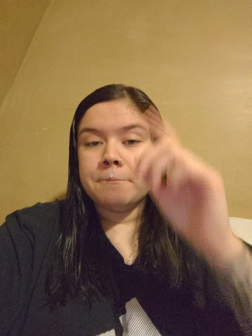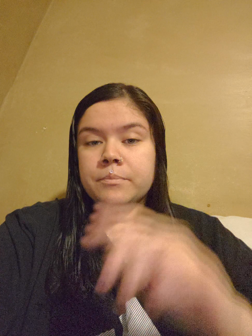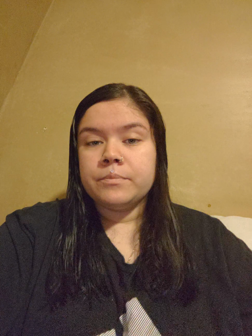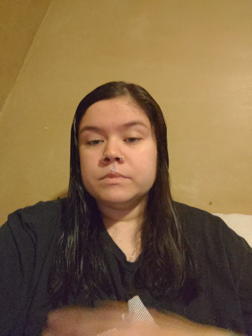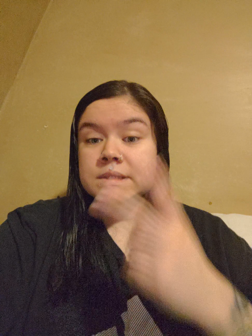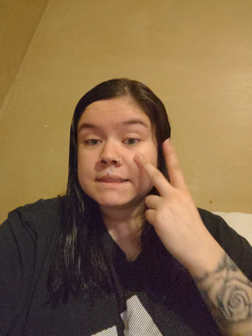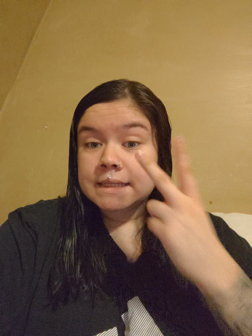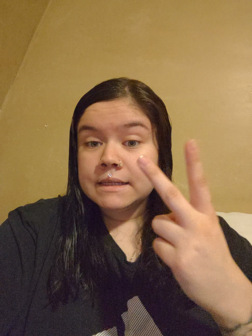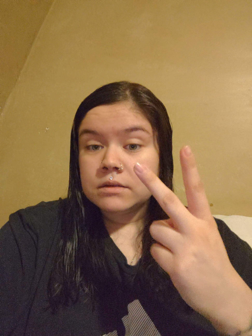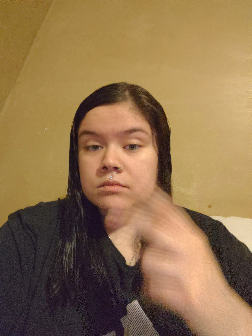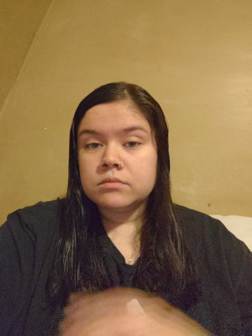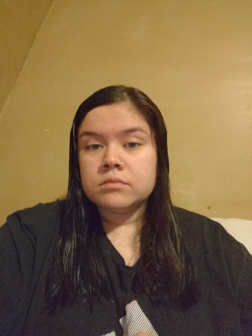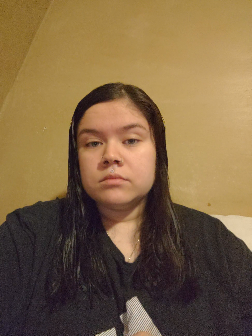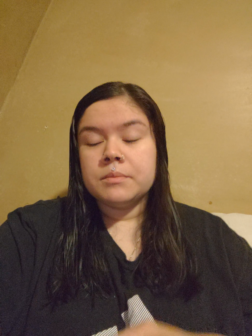see